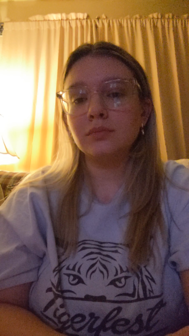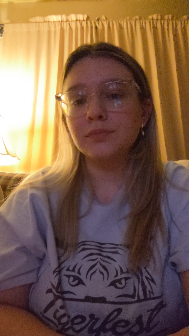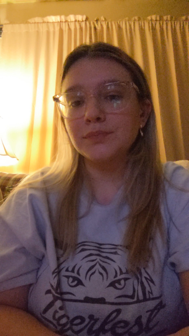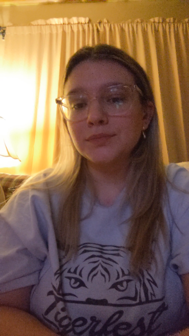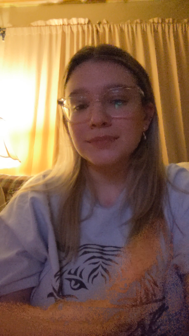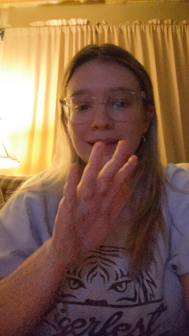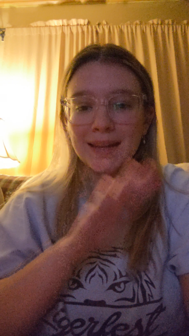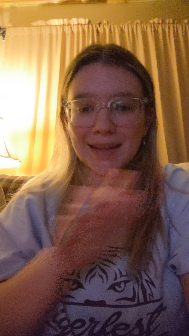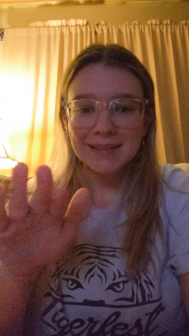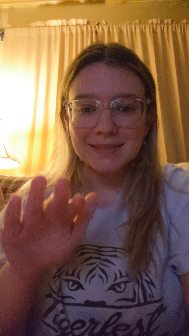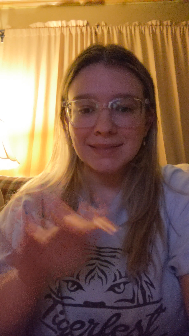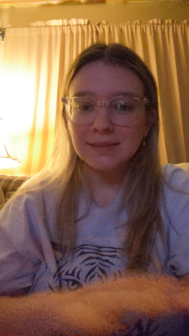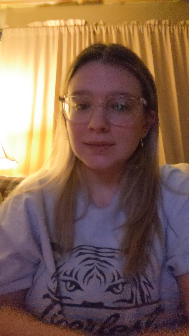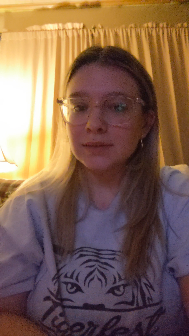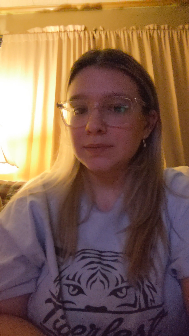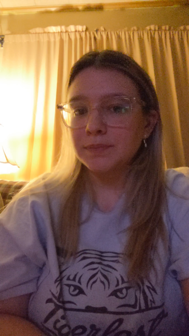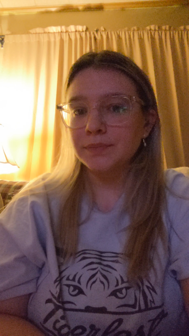nice